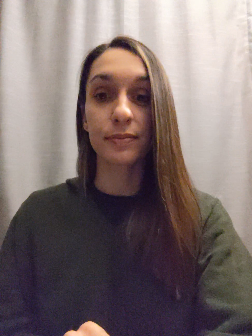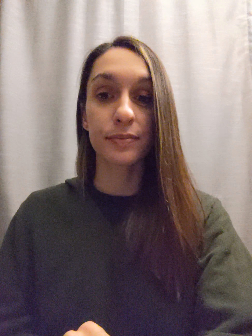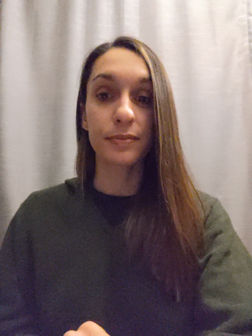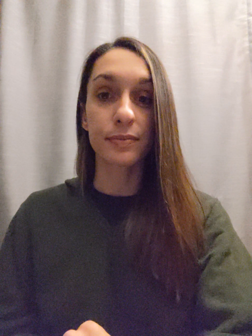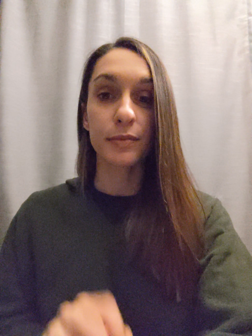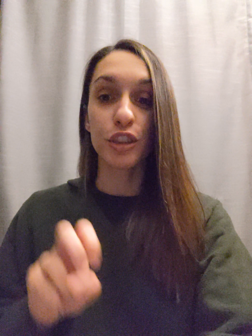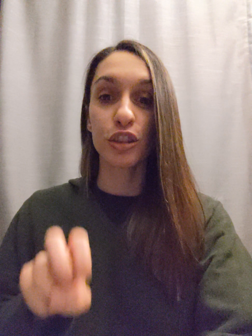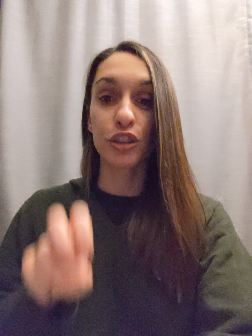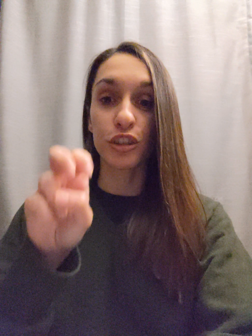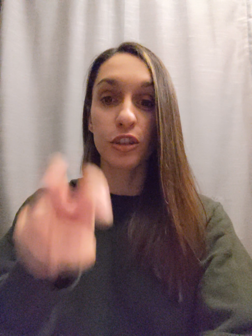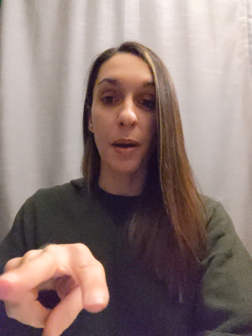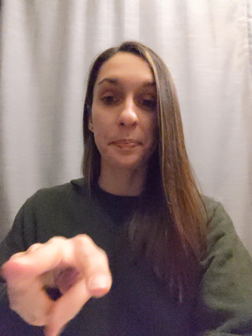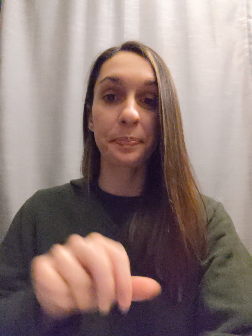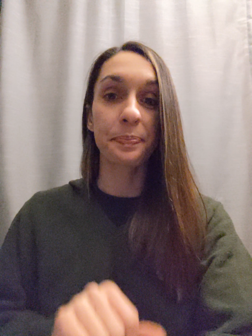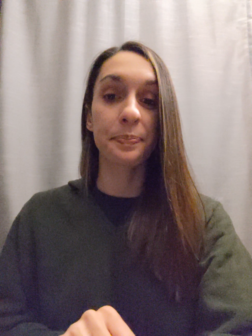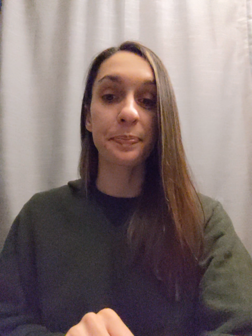jump